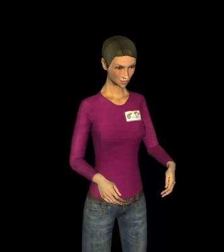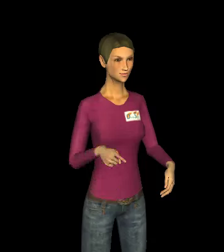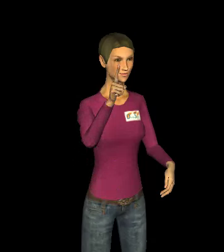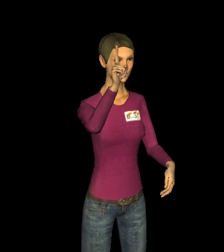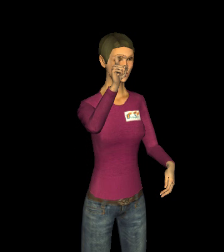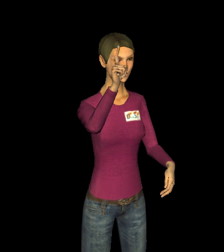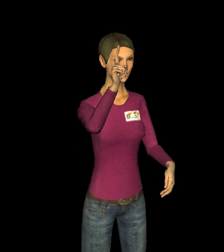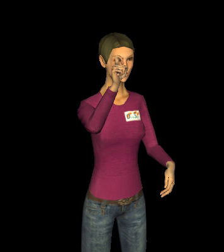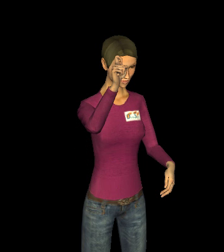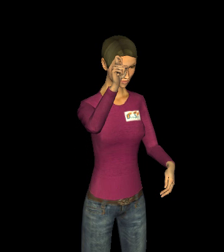ماء